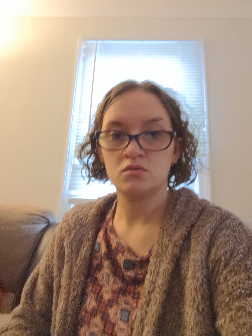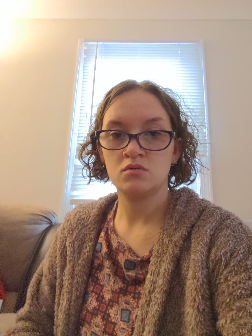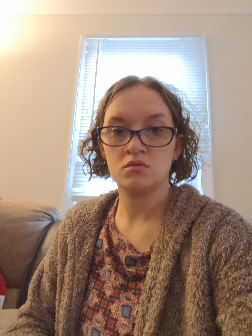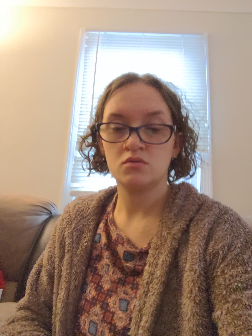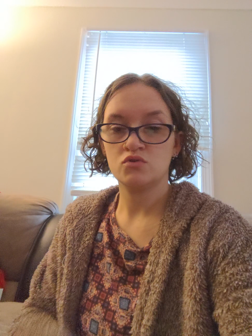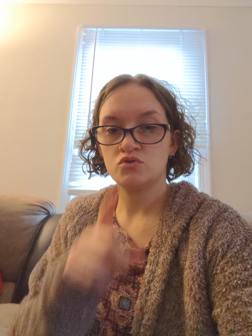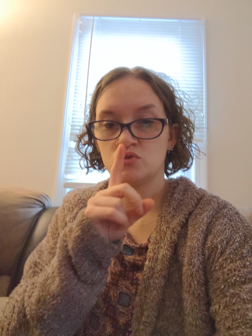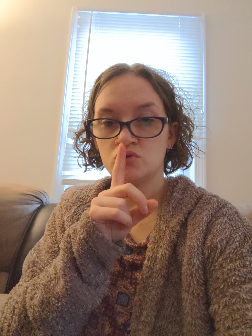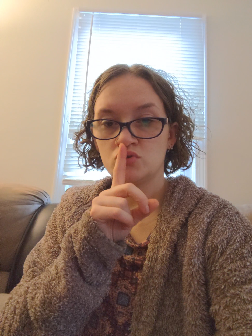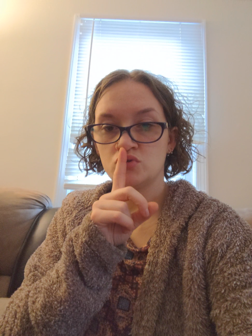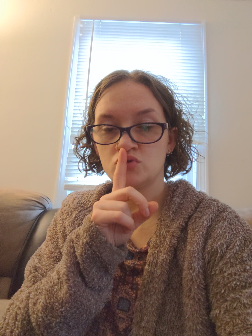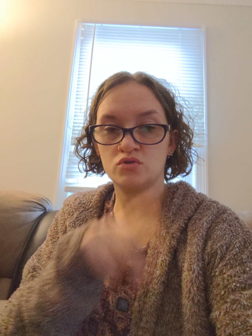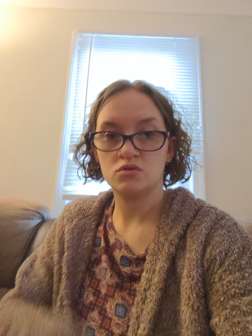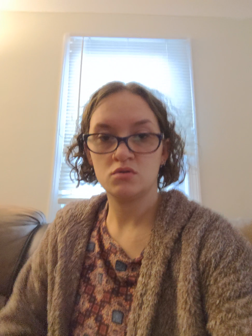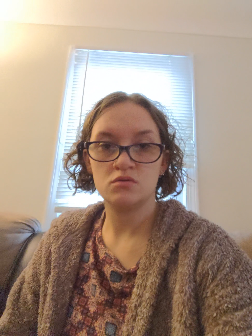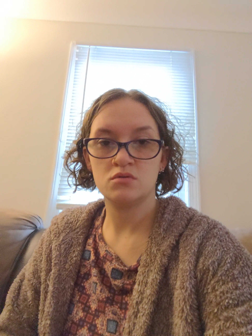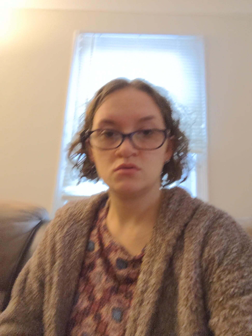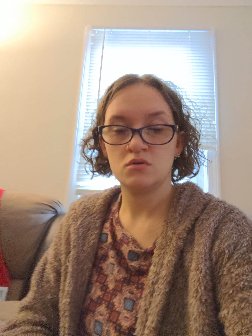shhh